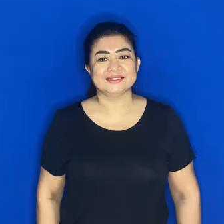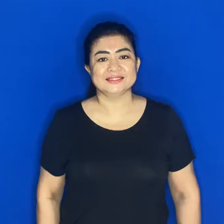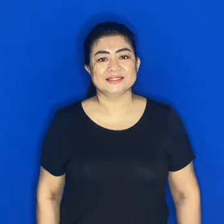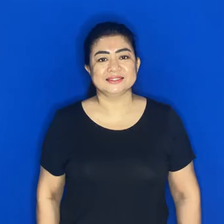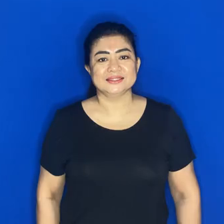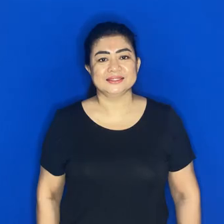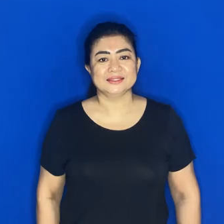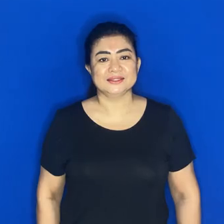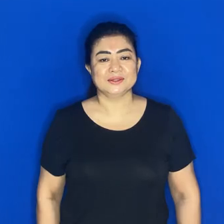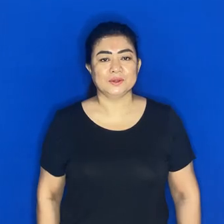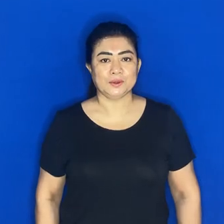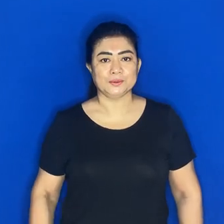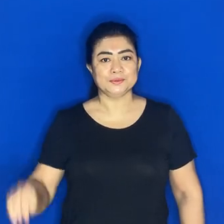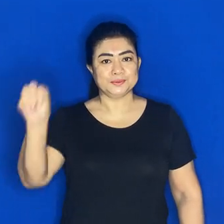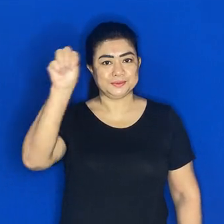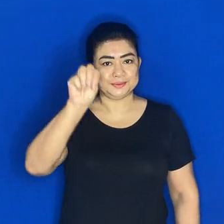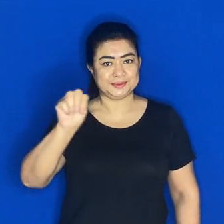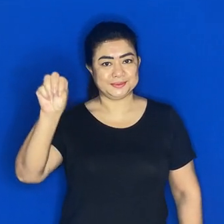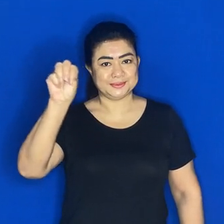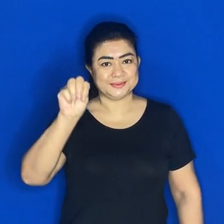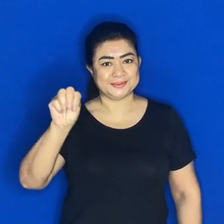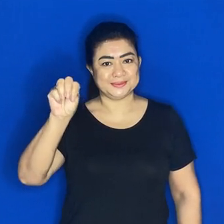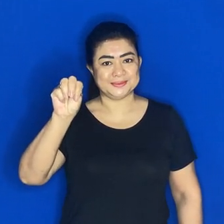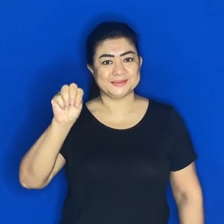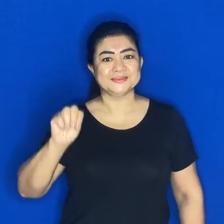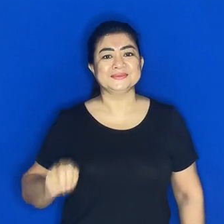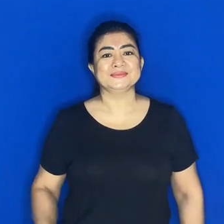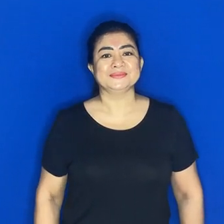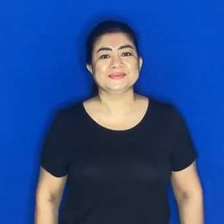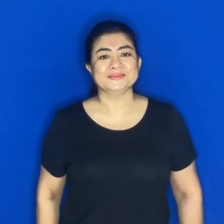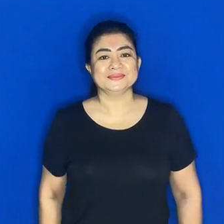monday